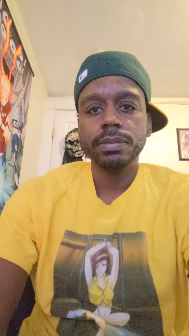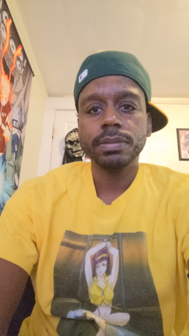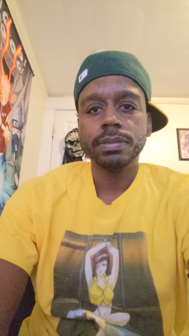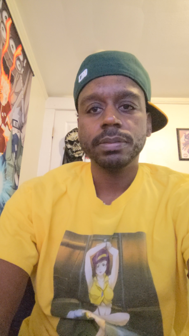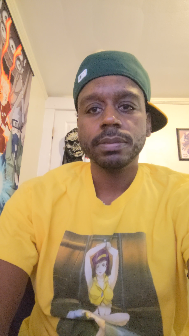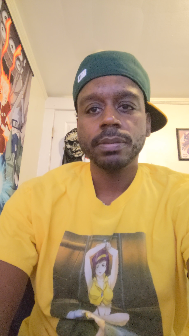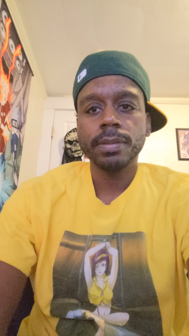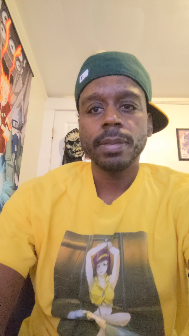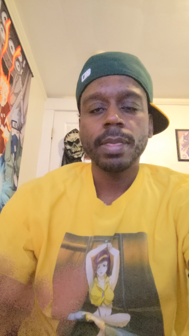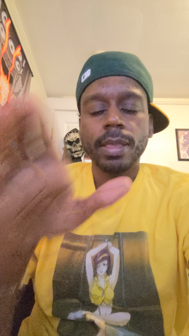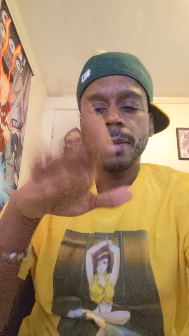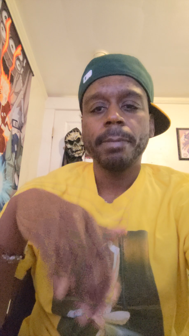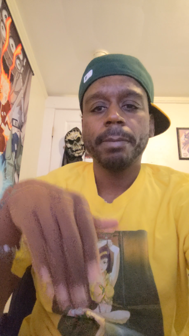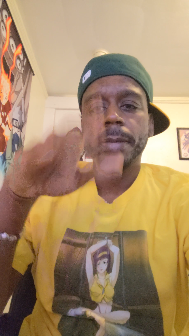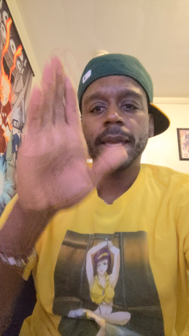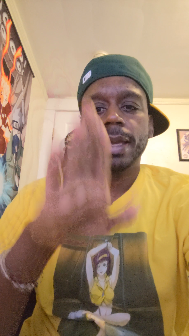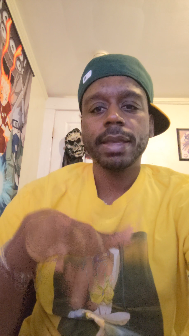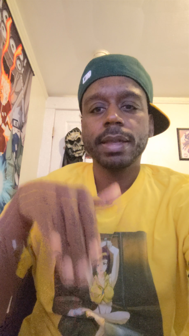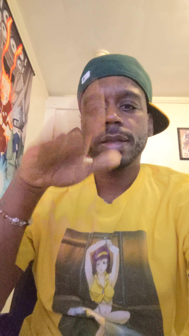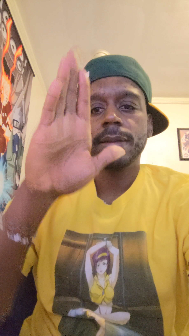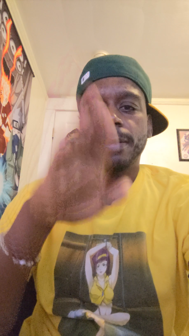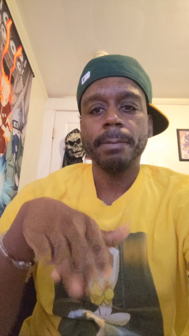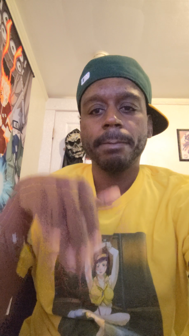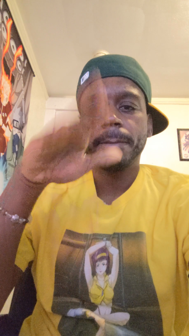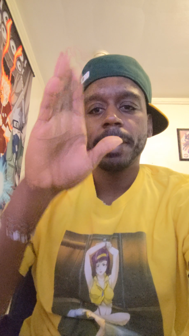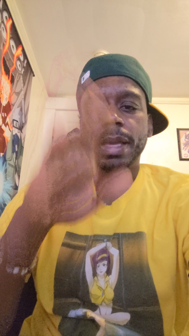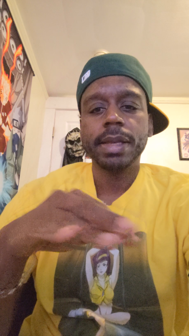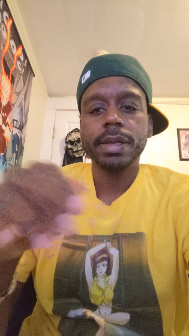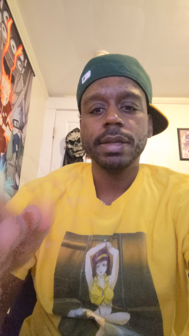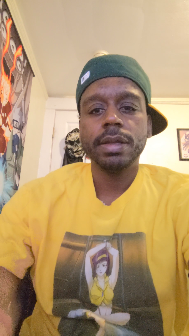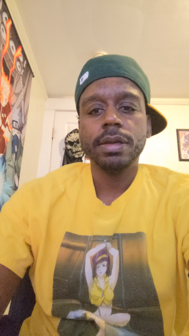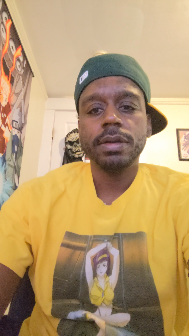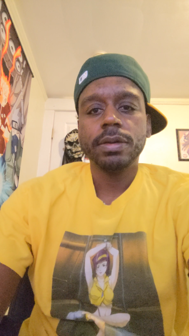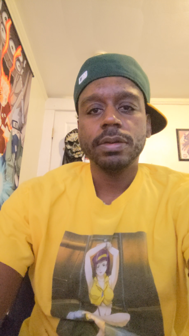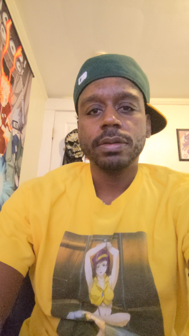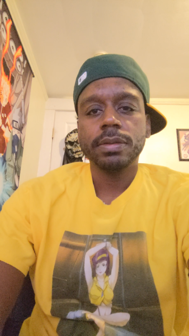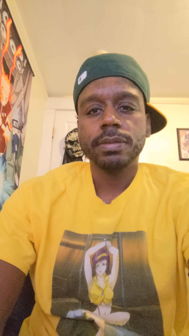paint